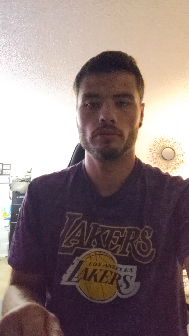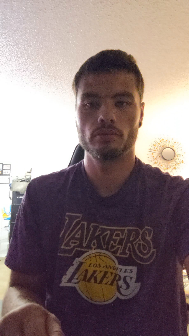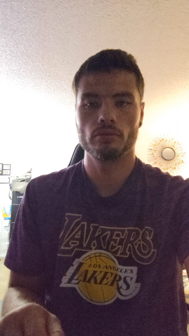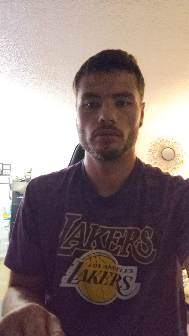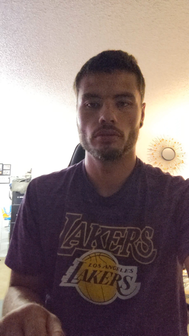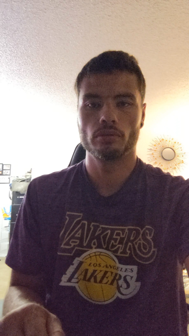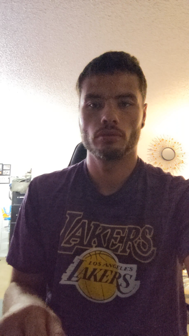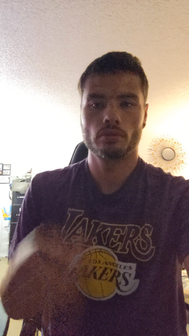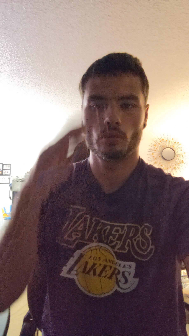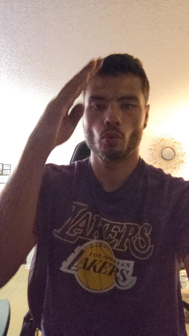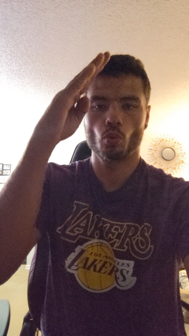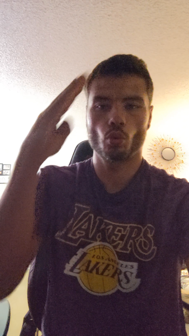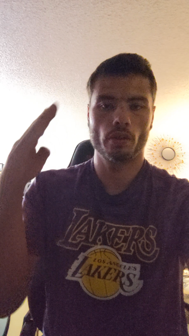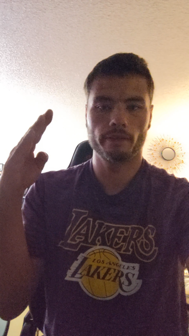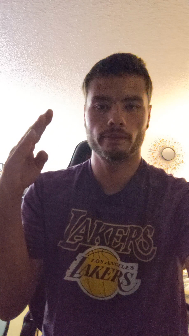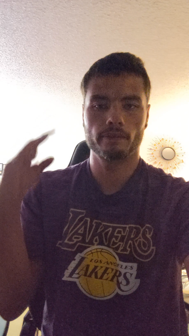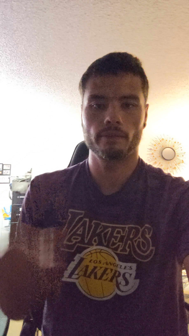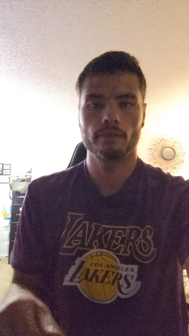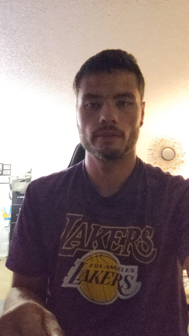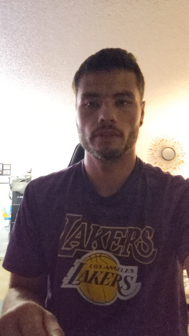roof